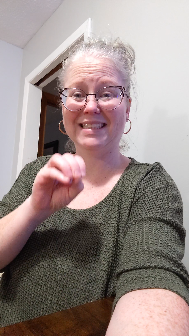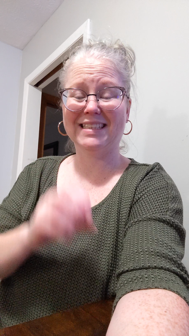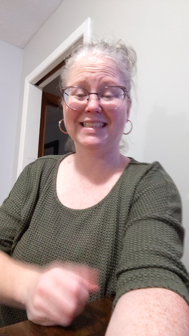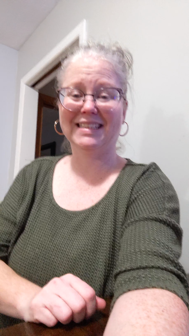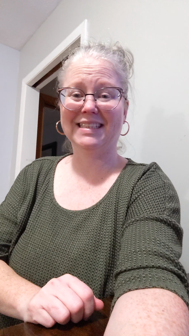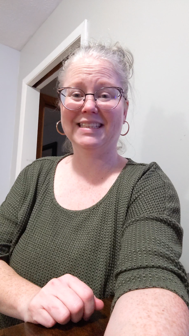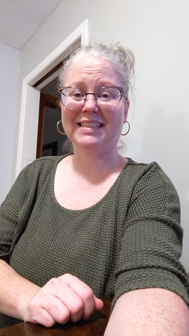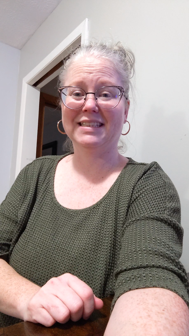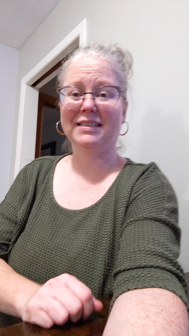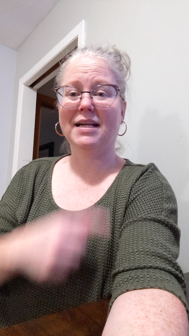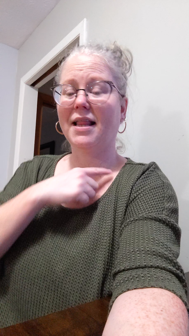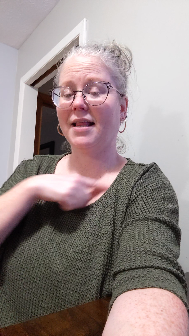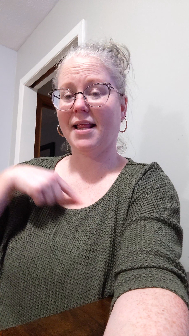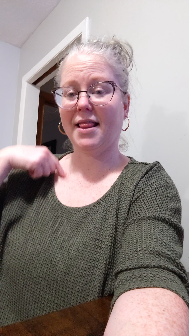necklace